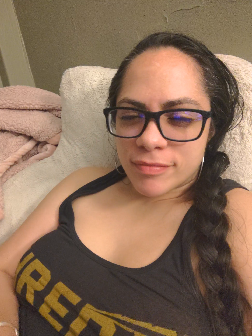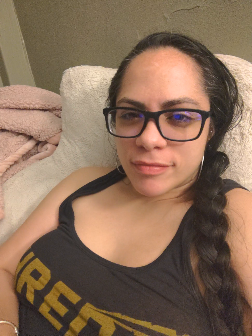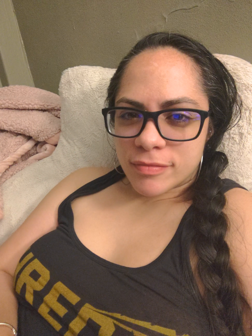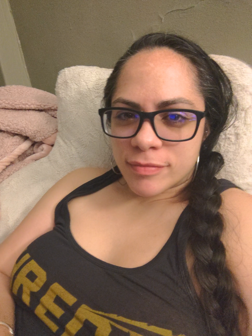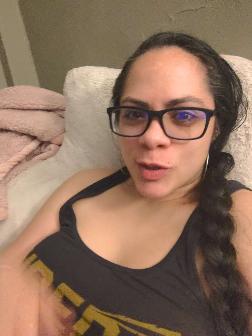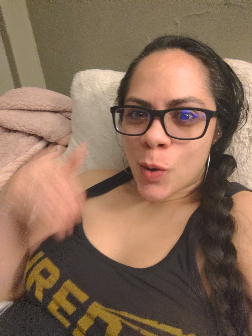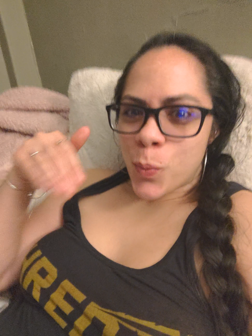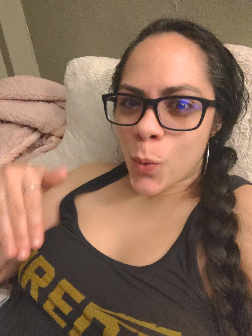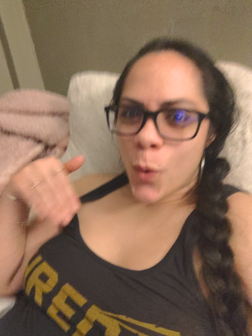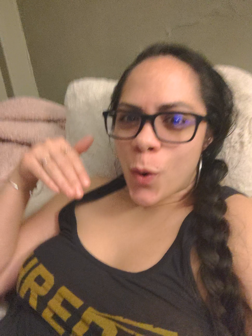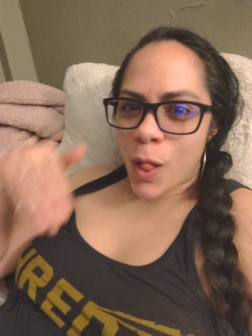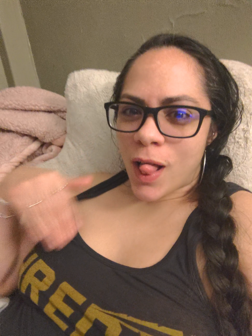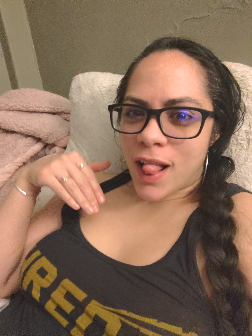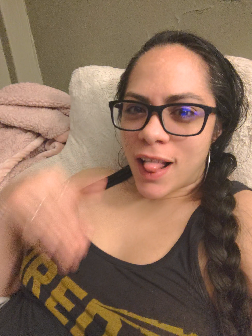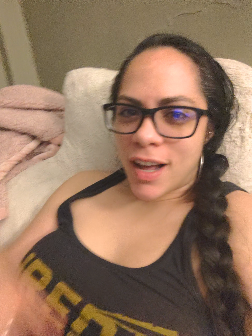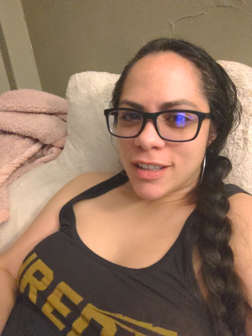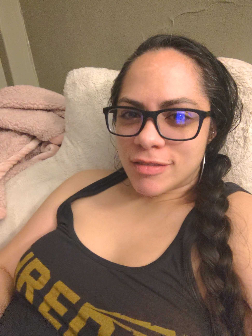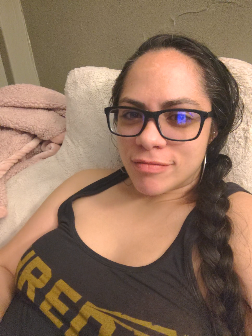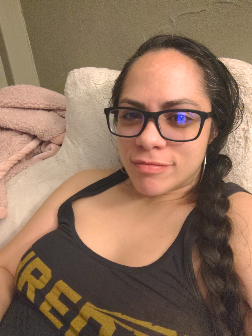pool